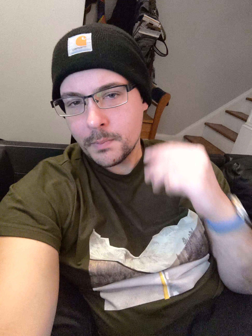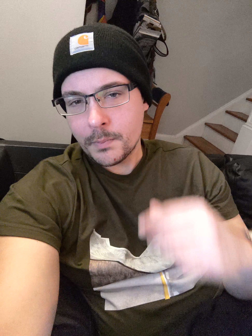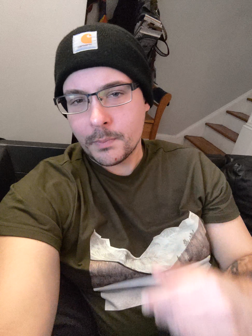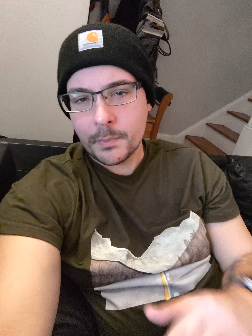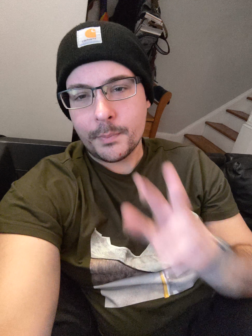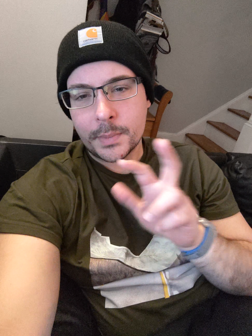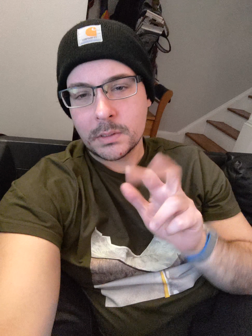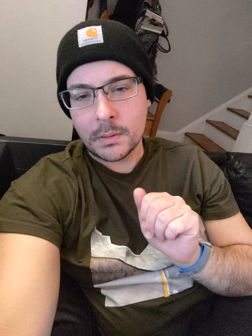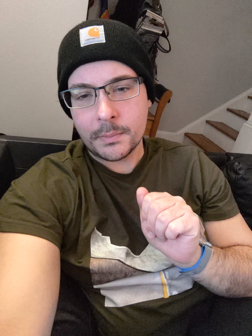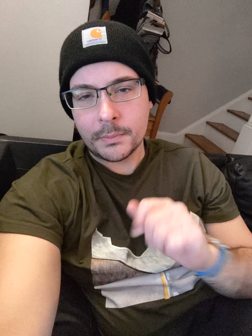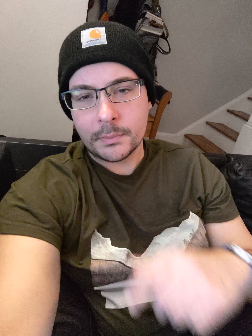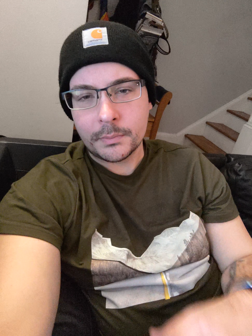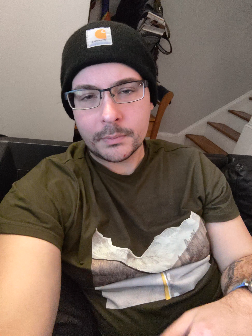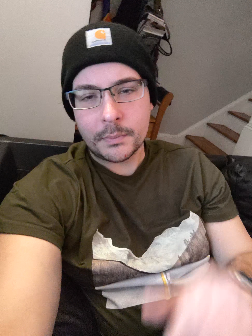pizza